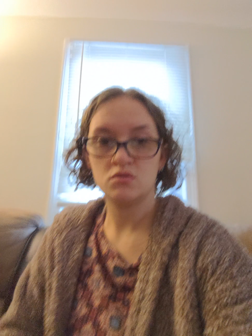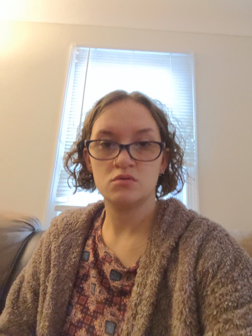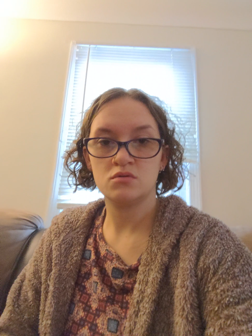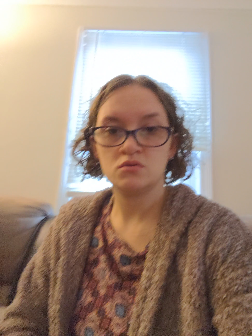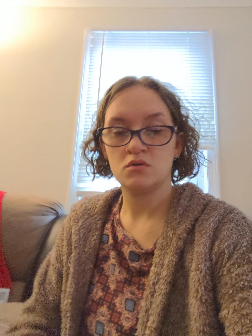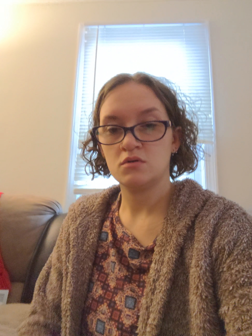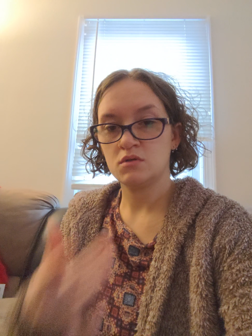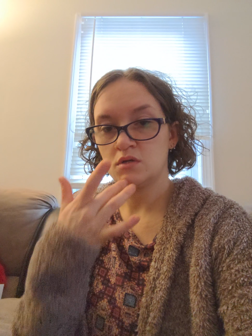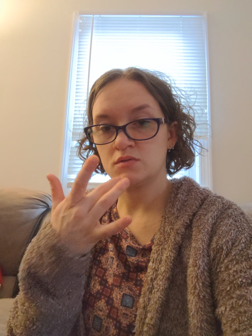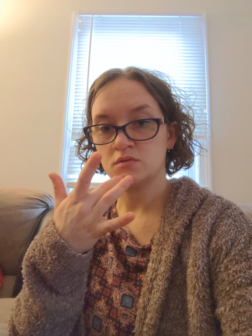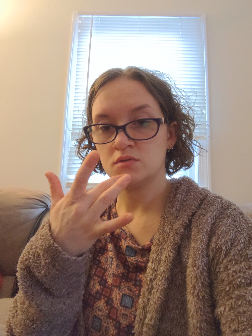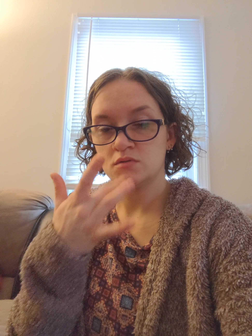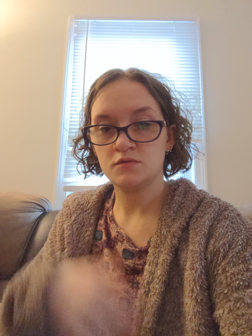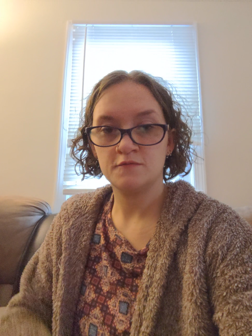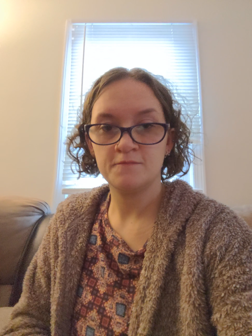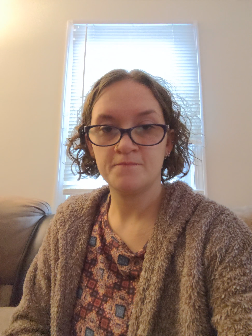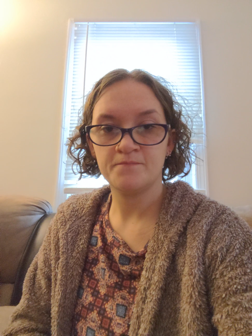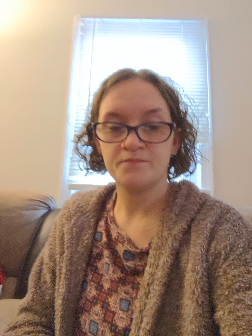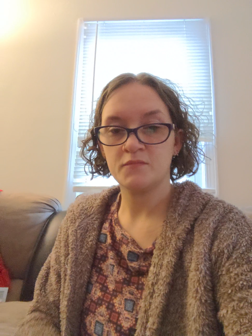taste